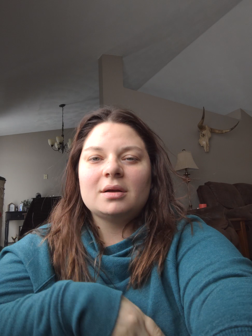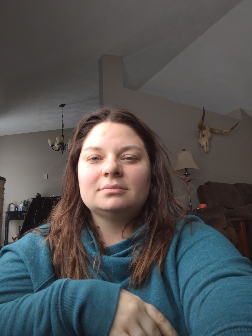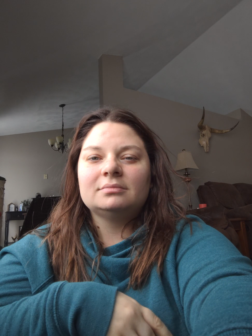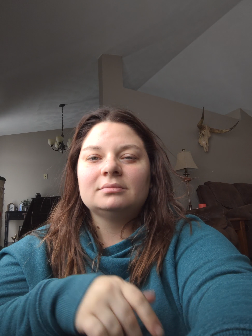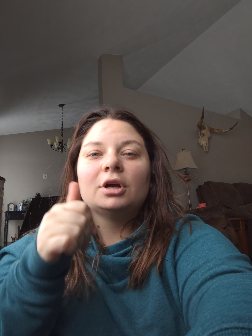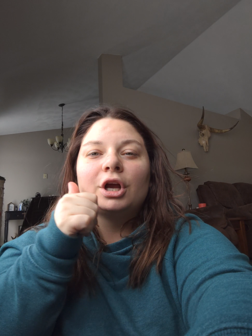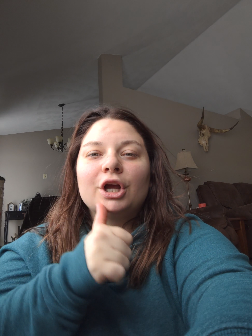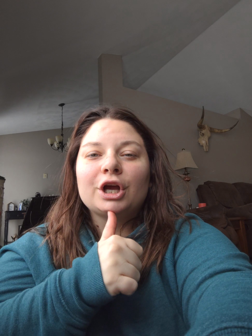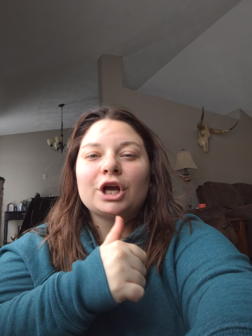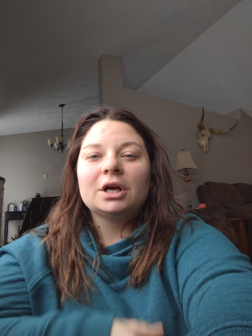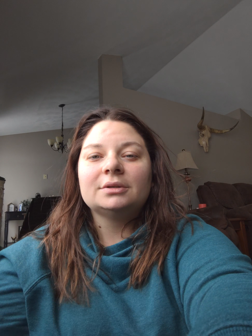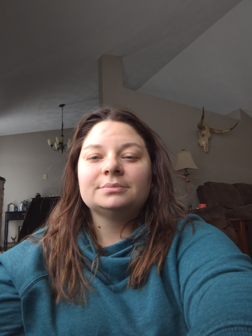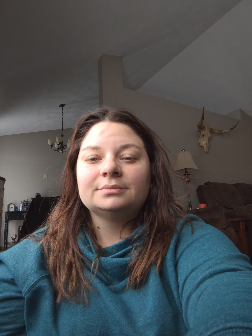girl